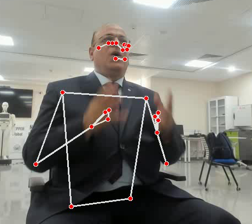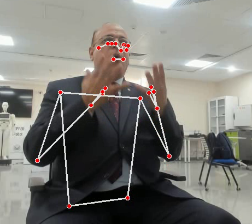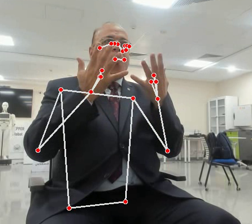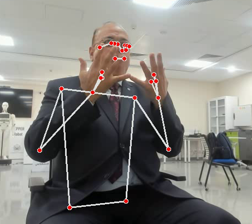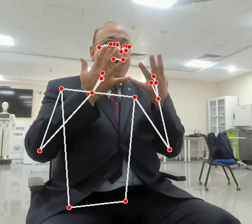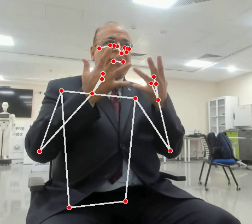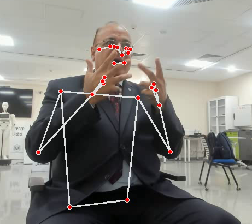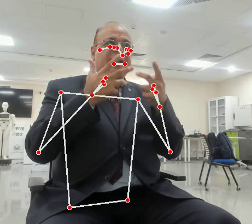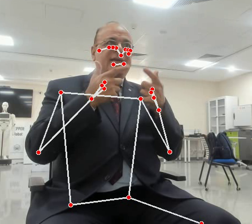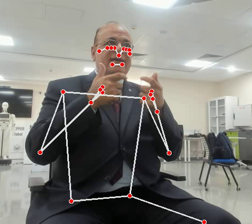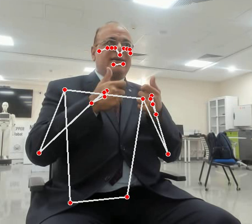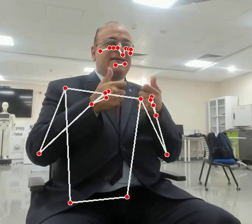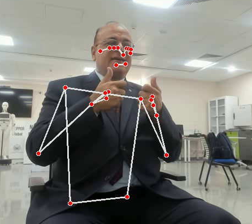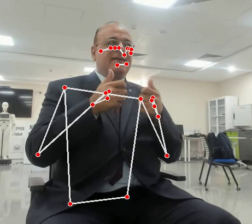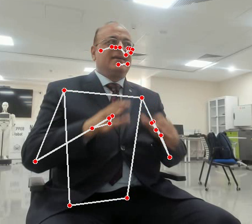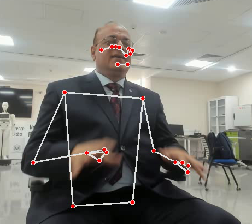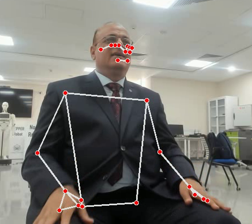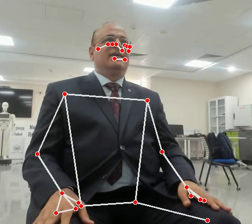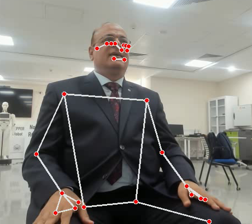whda whda